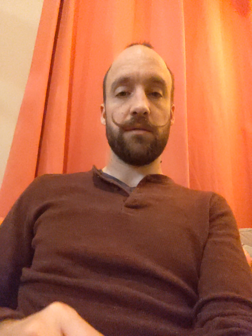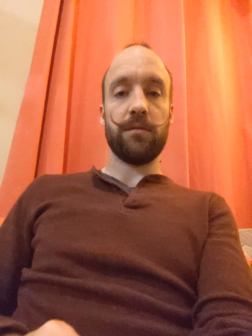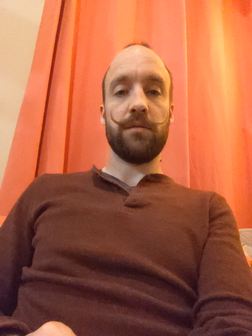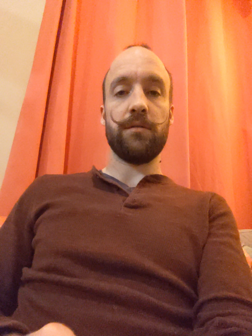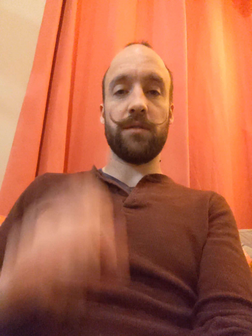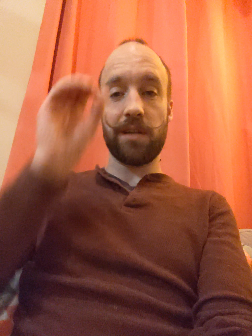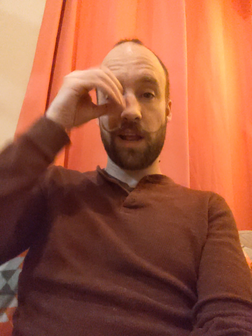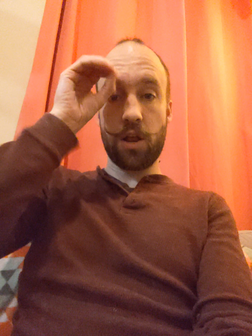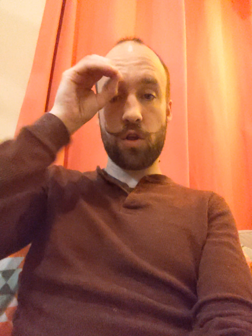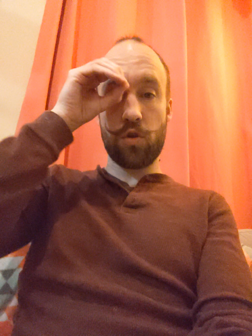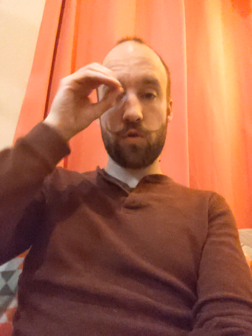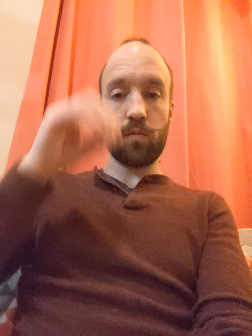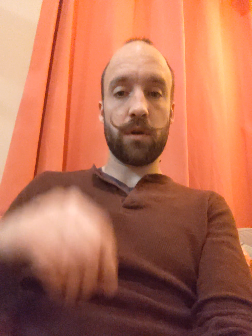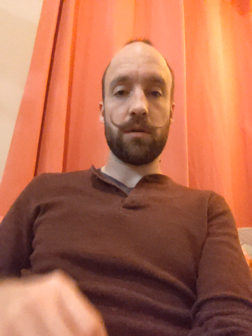owl